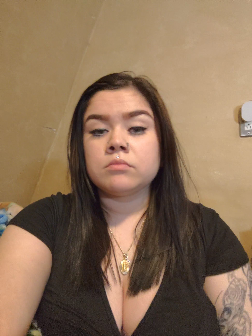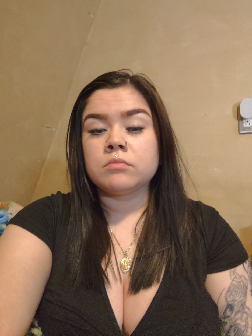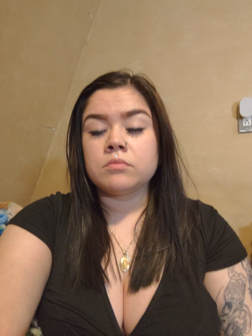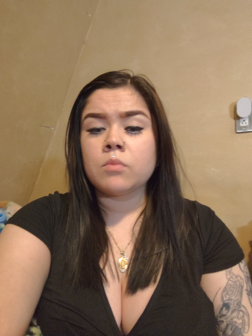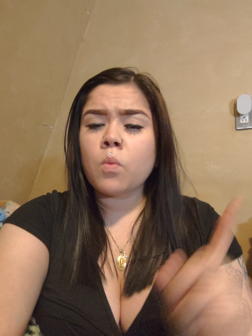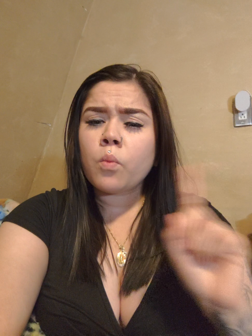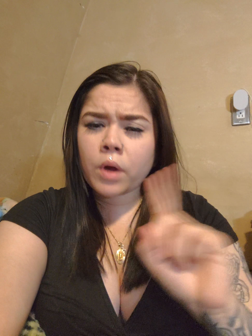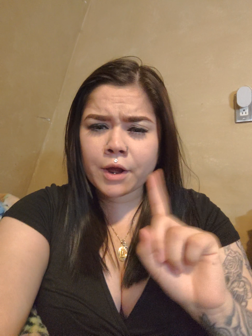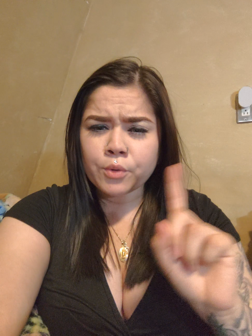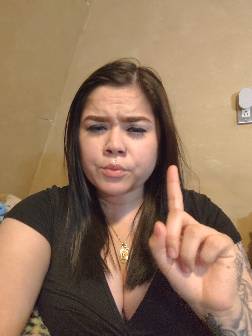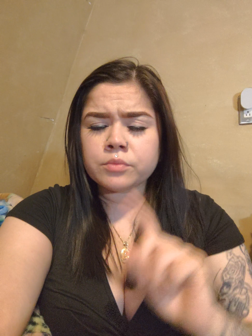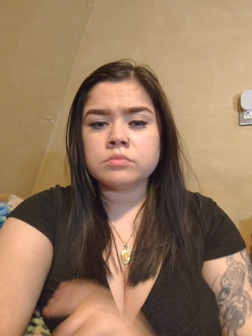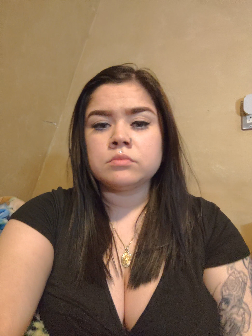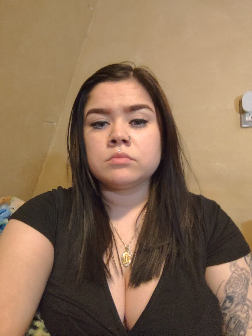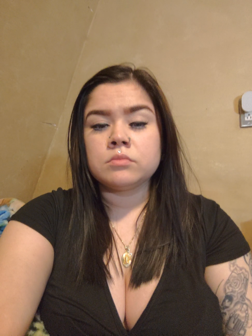where